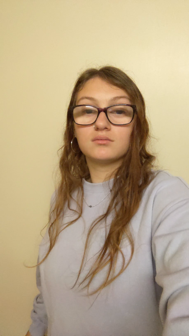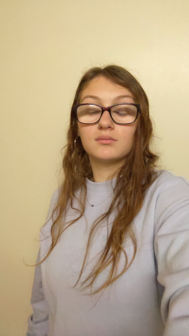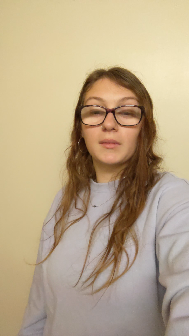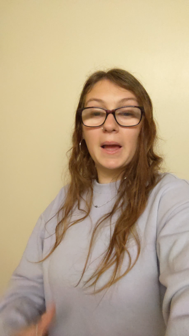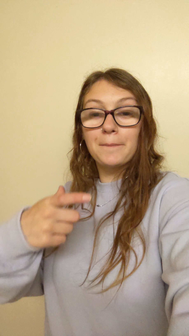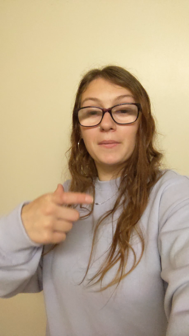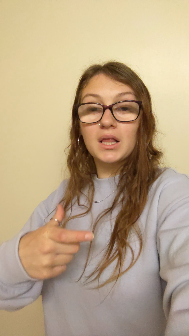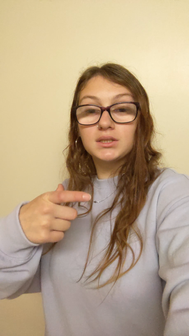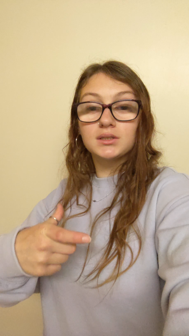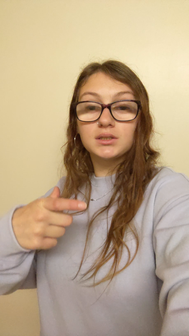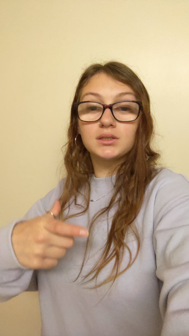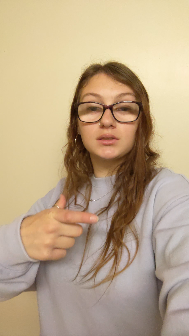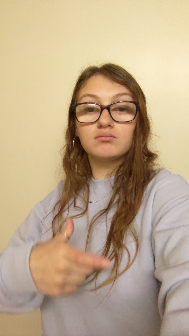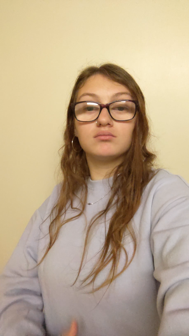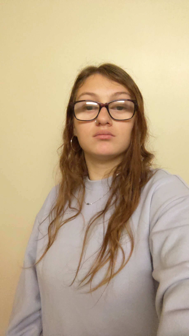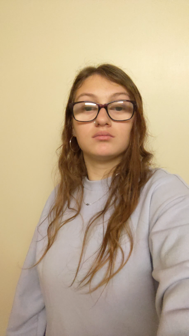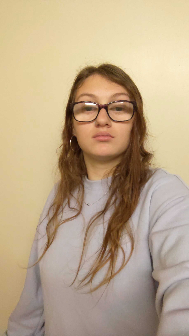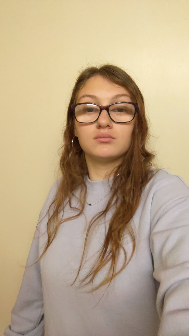plate